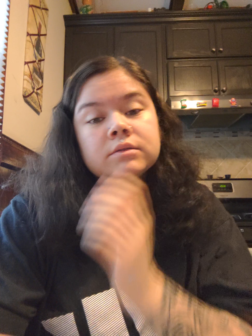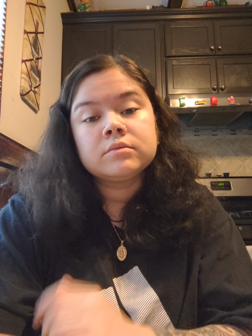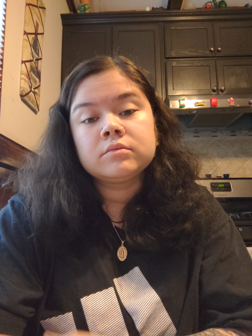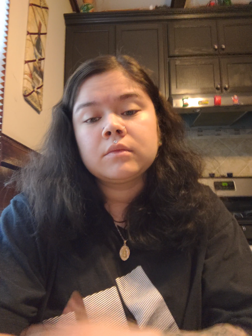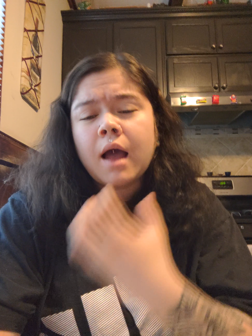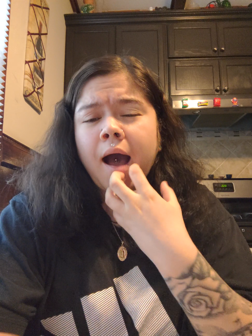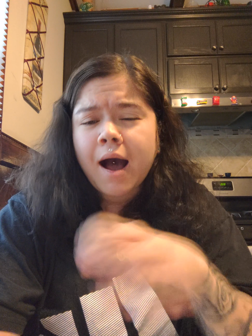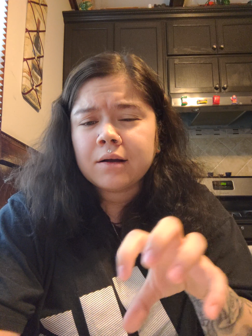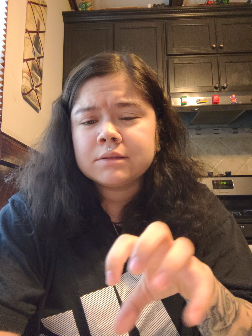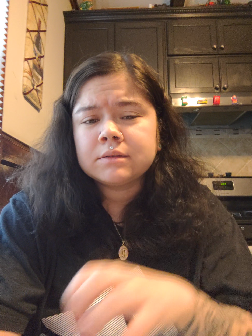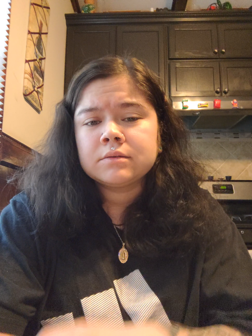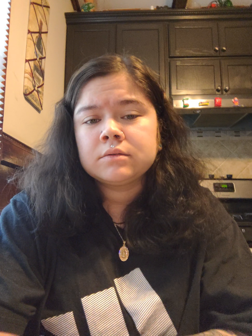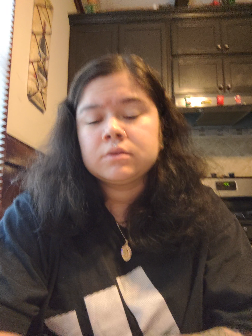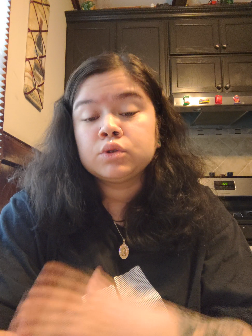hot